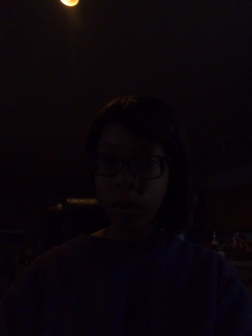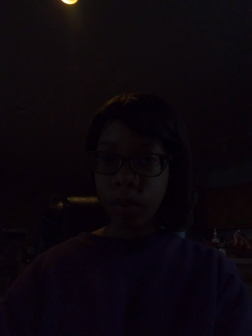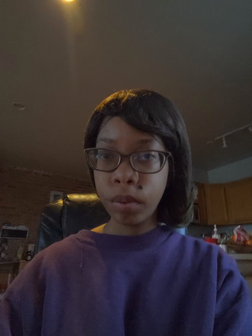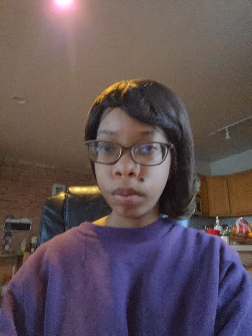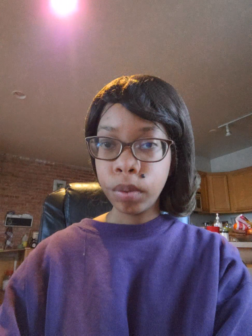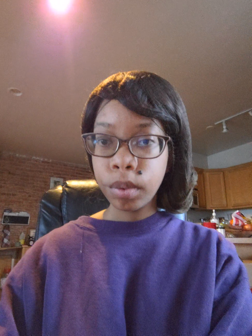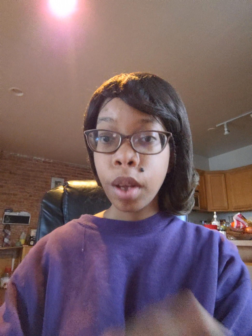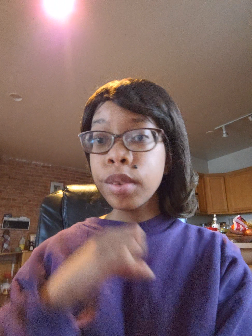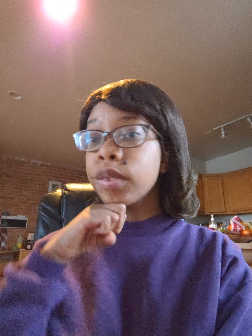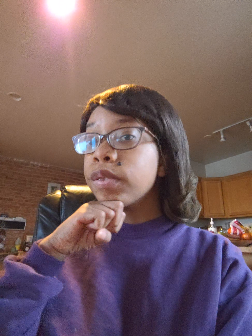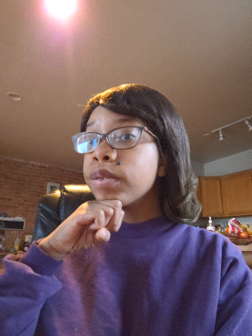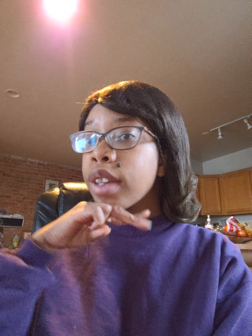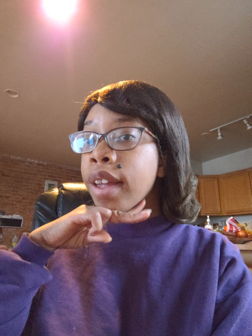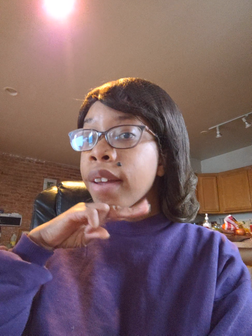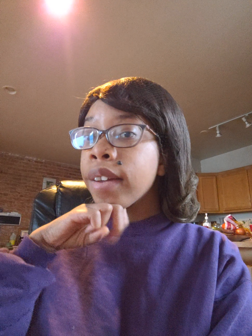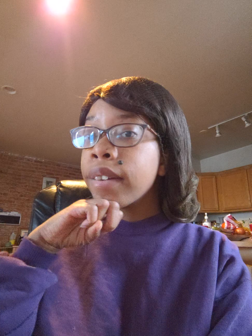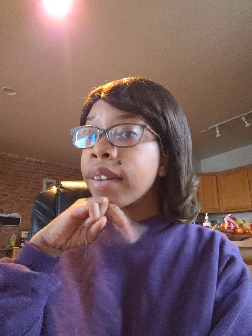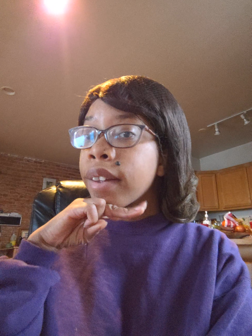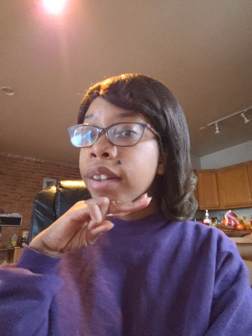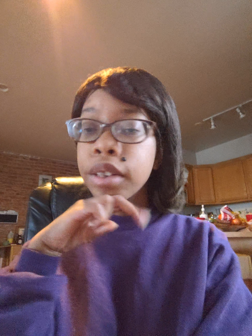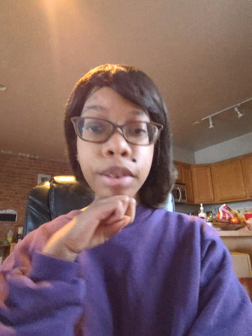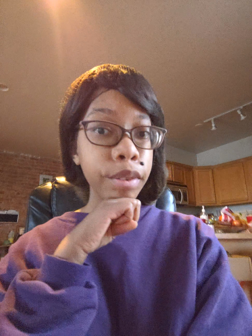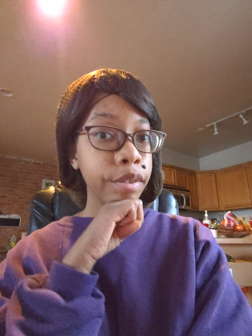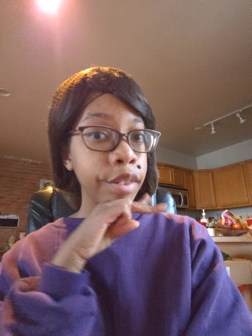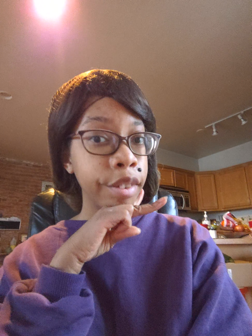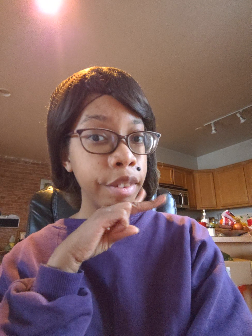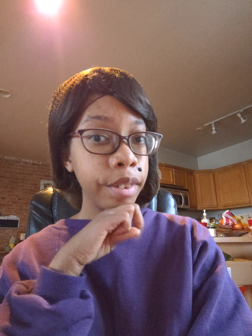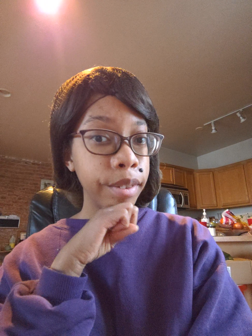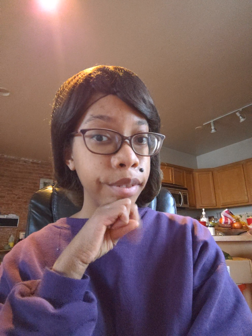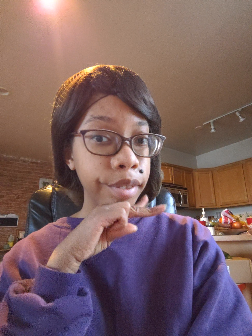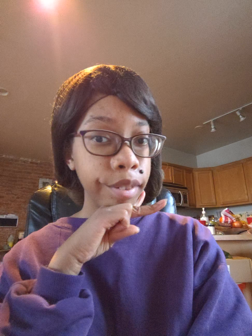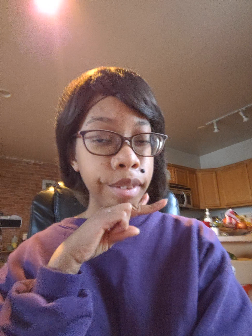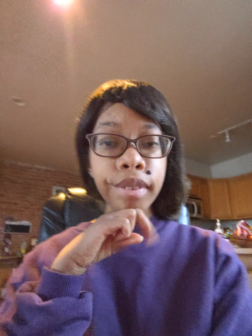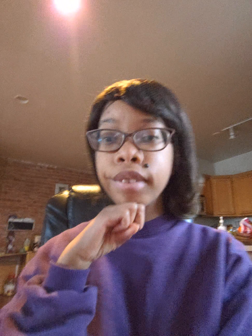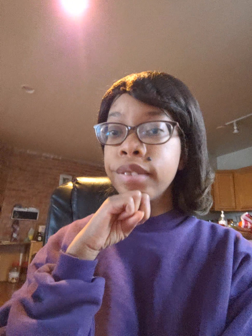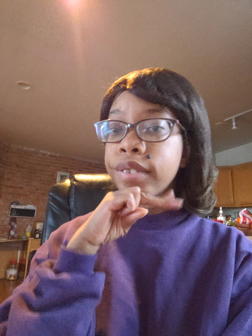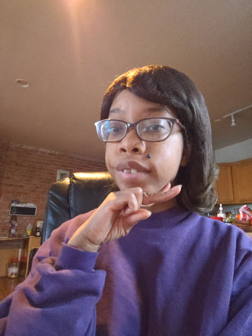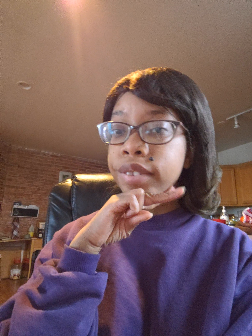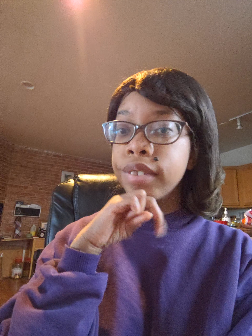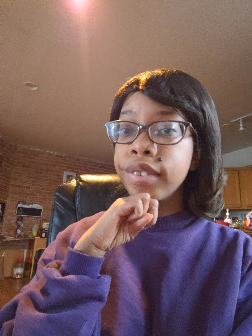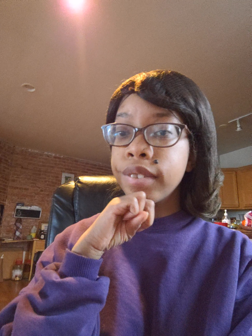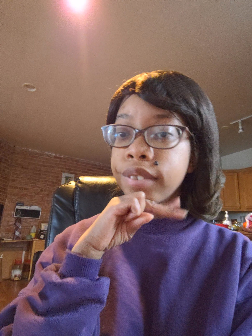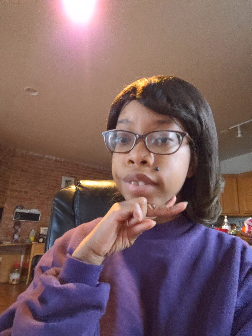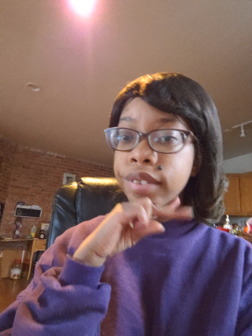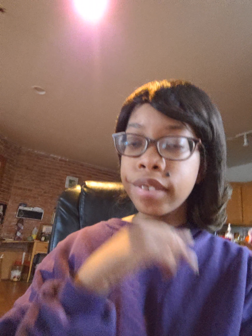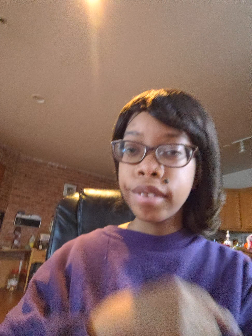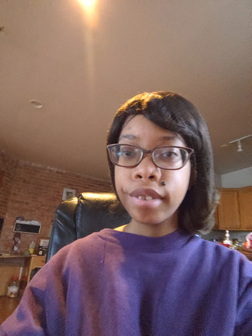frog